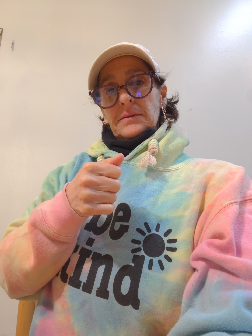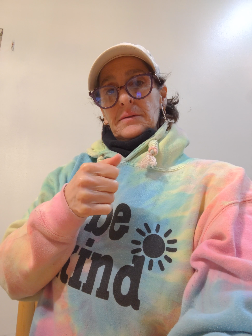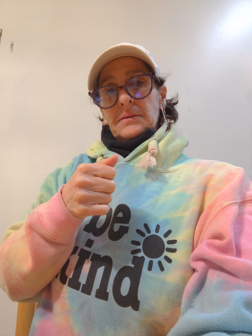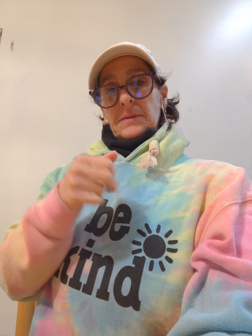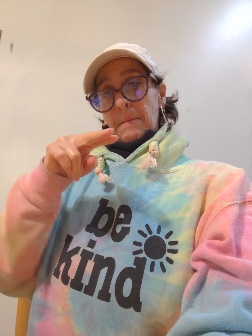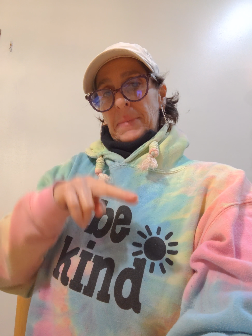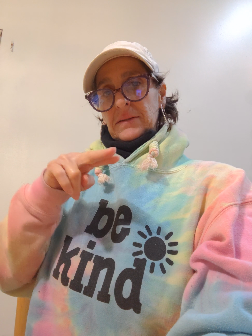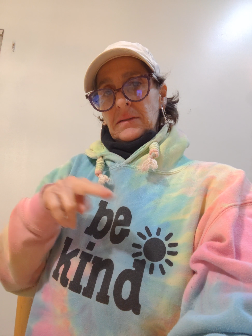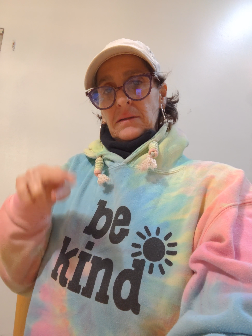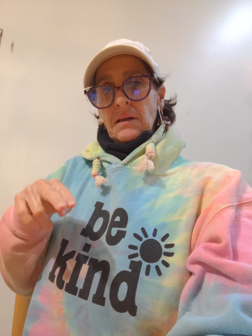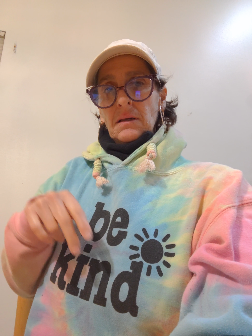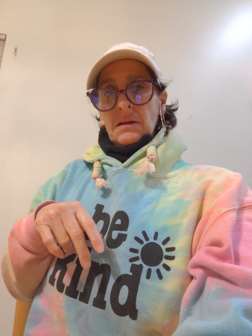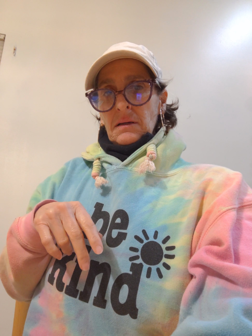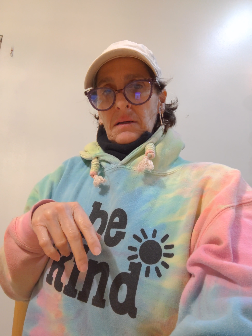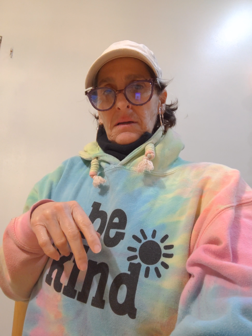puzzle